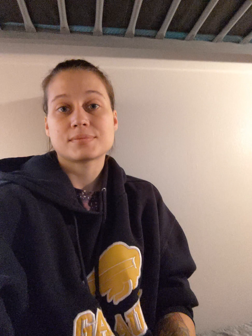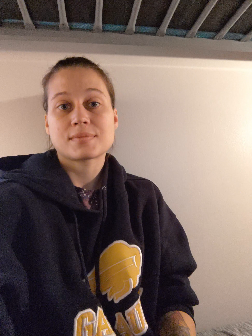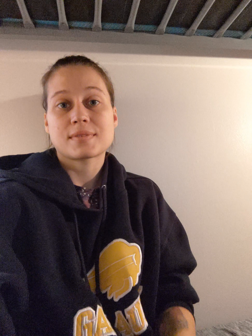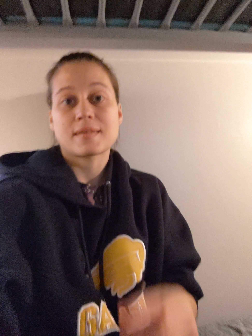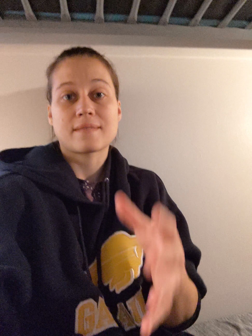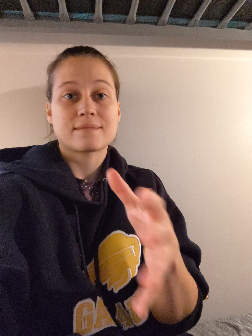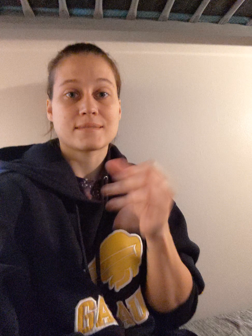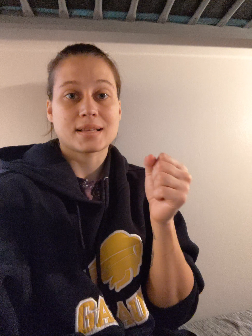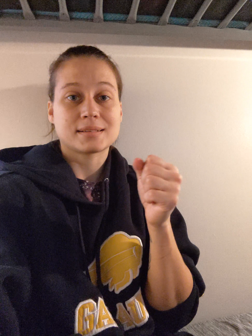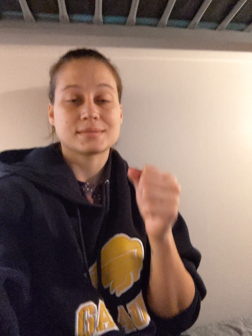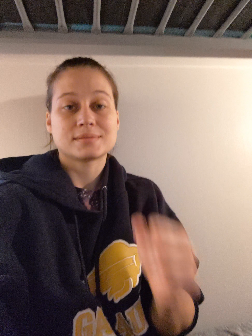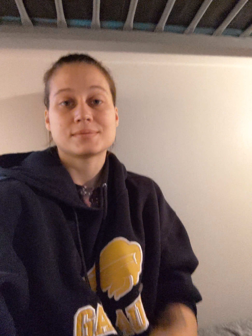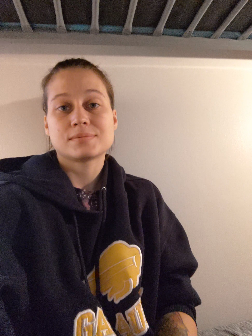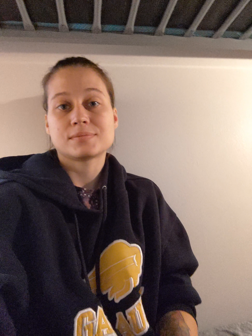fast